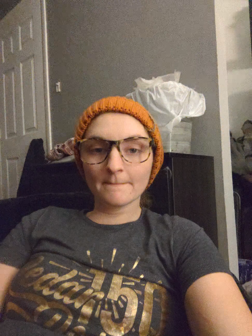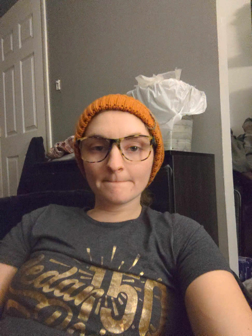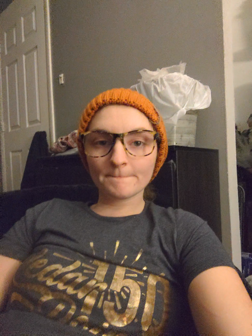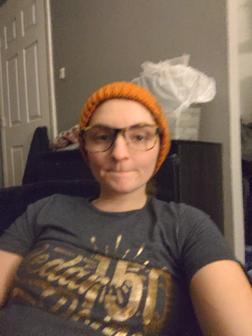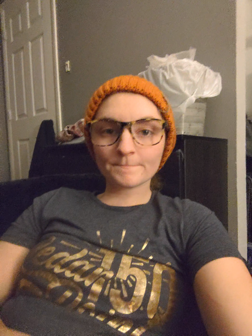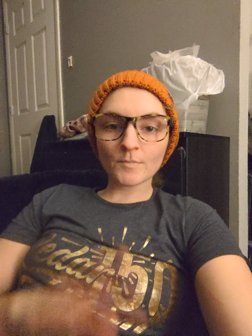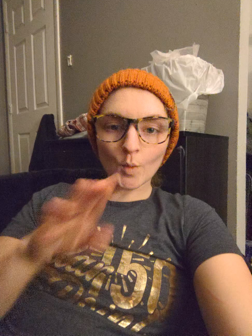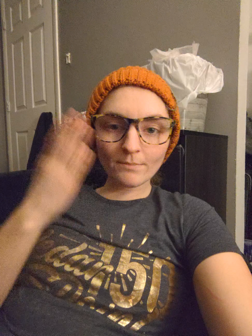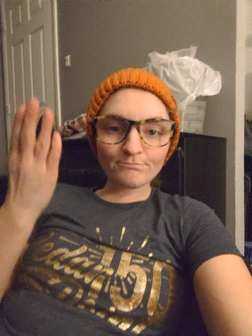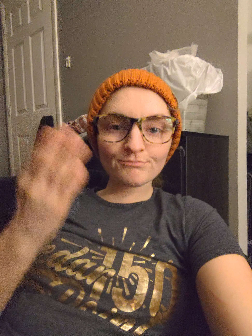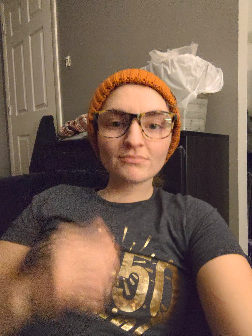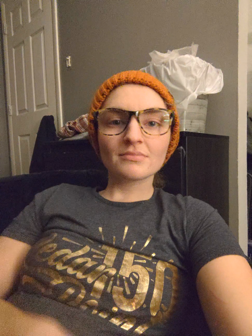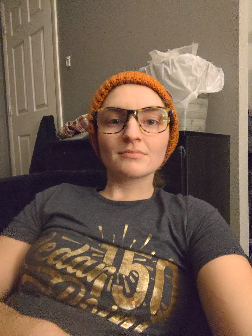open